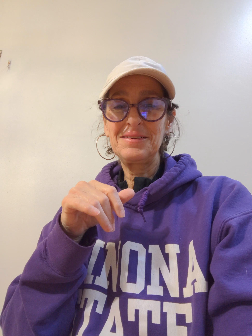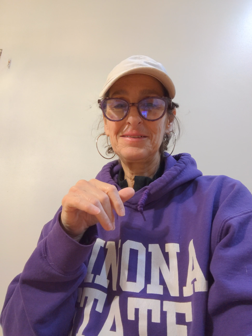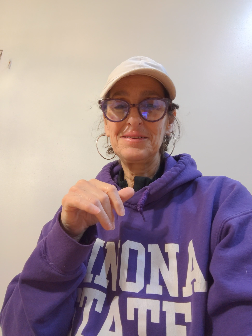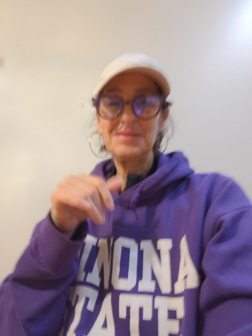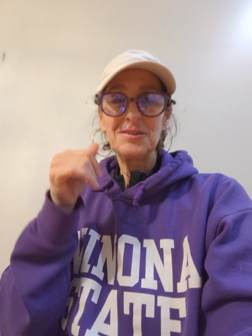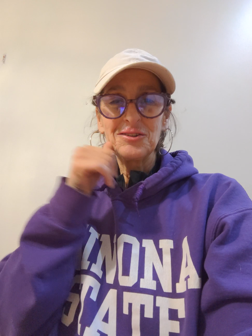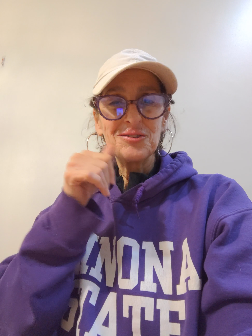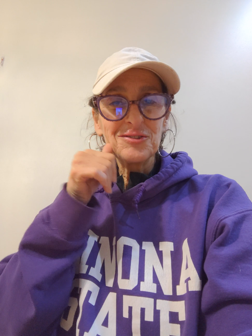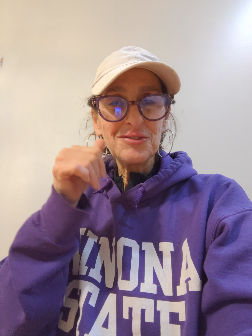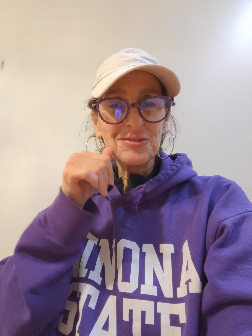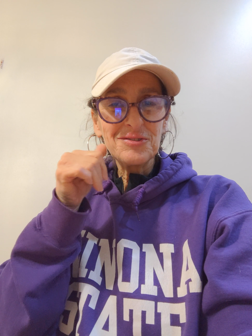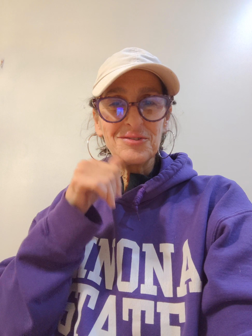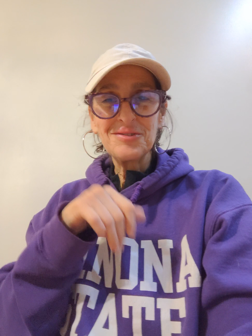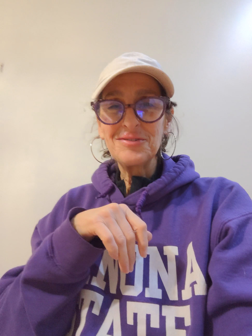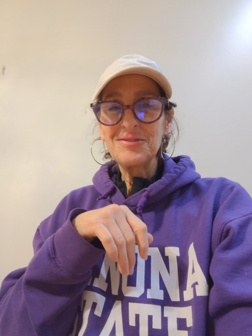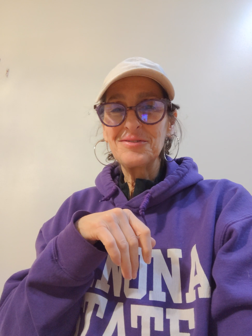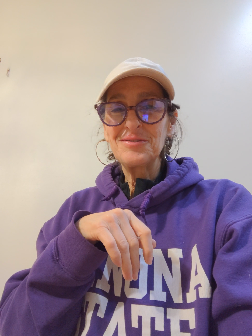girl